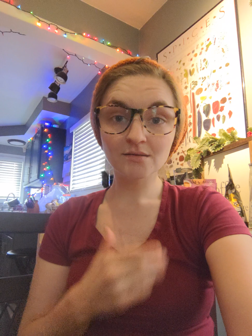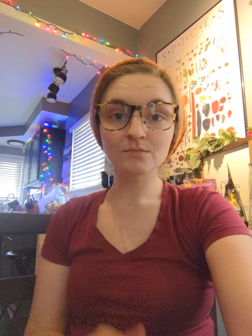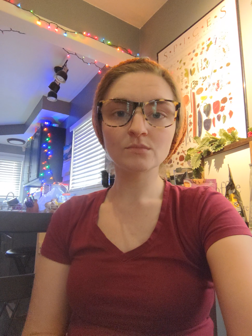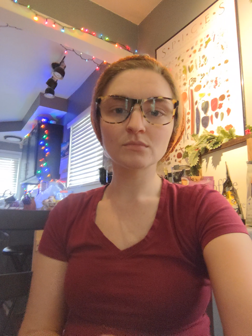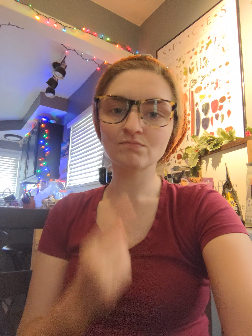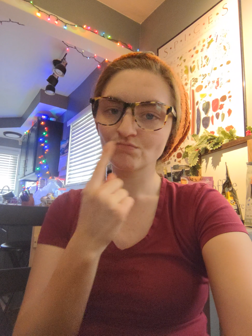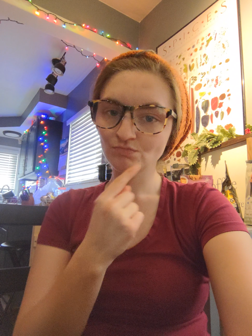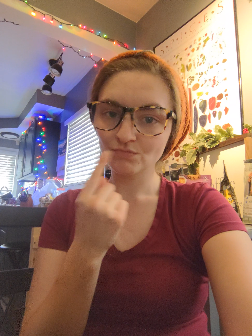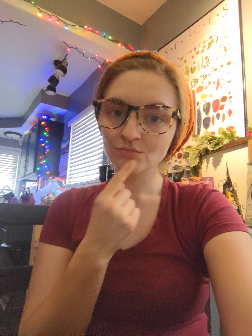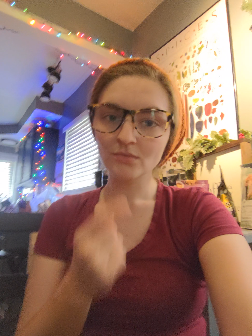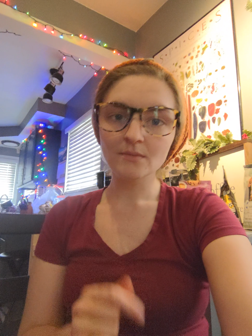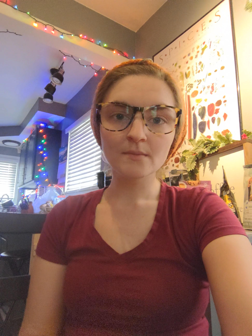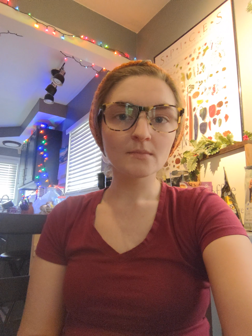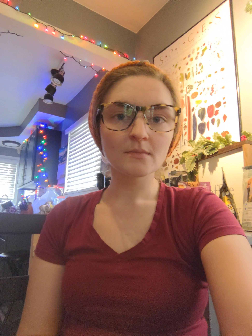lips